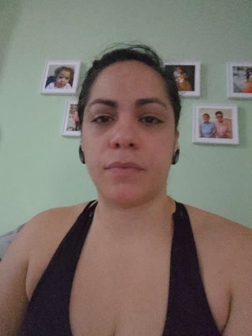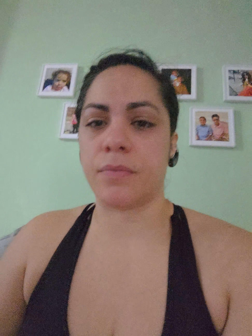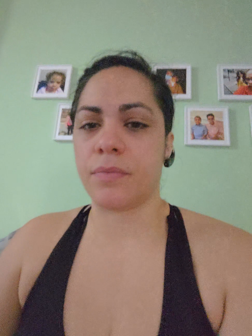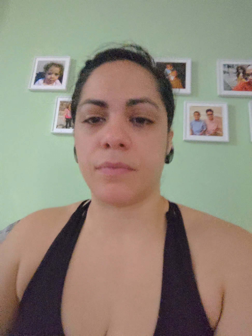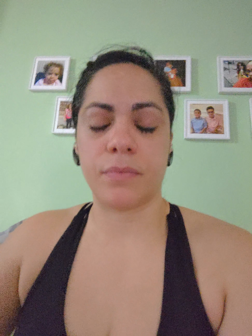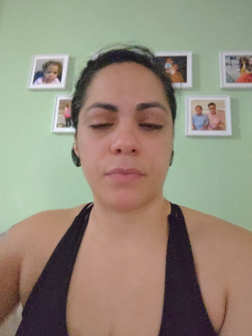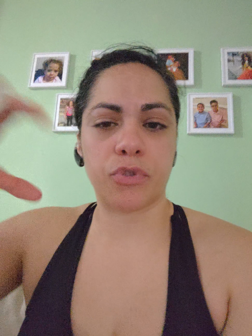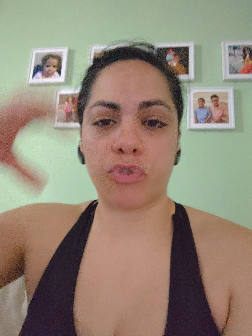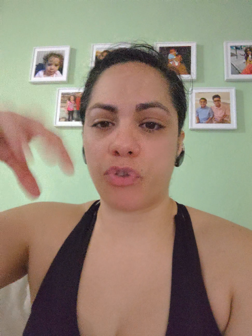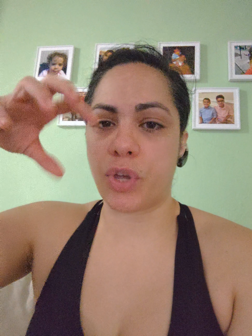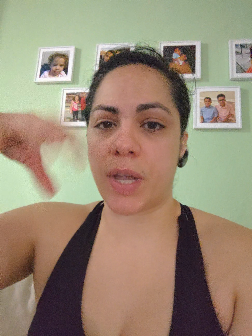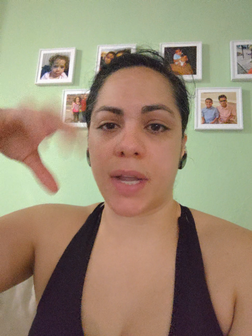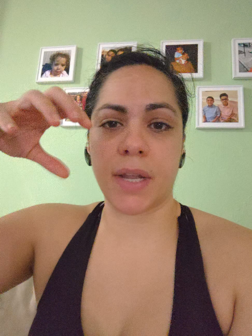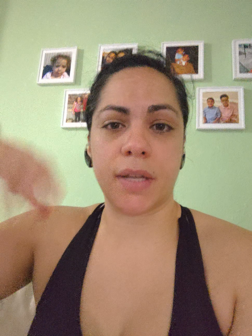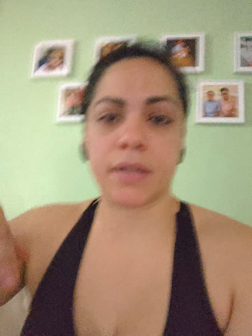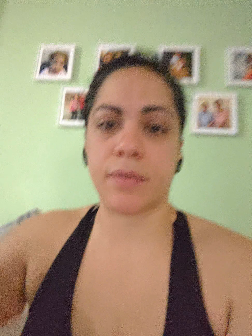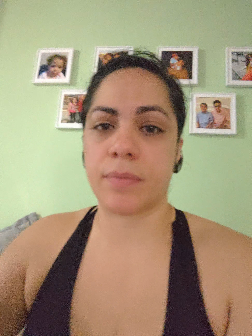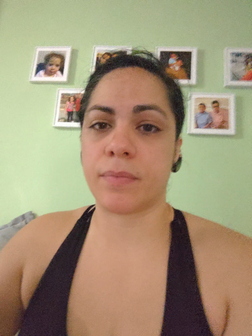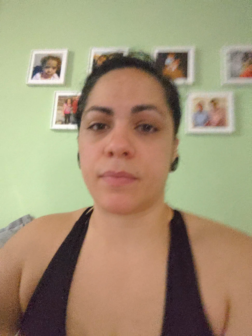rain